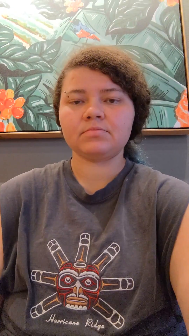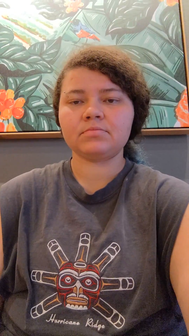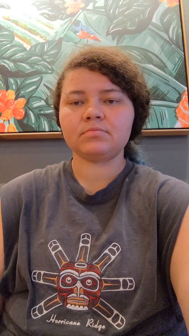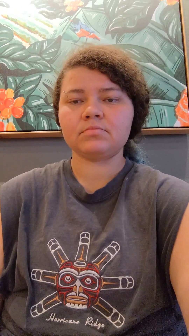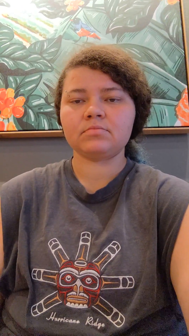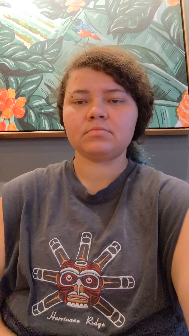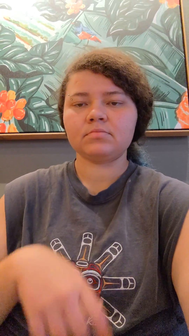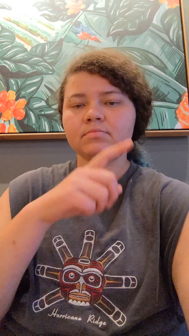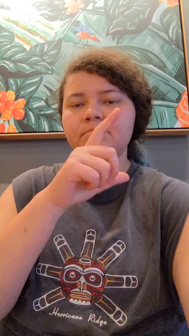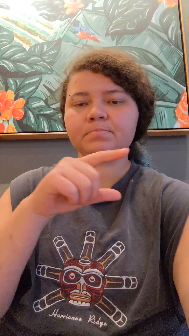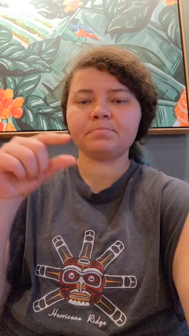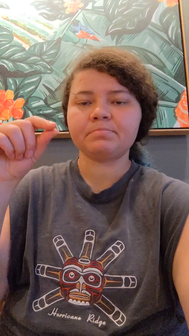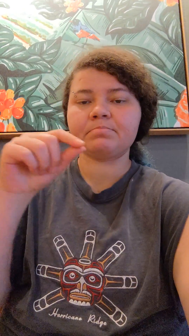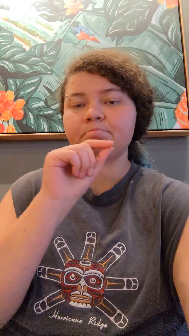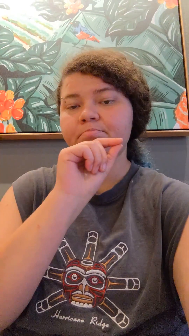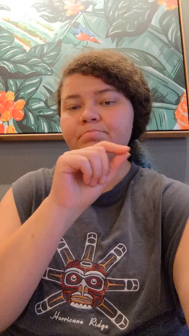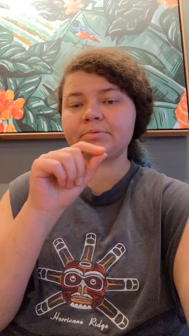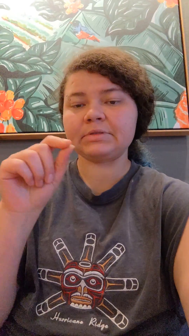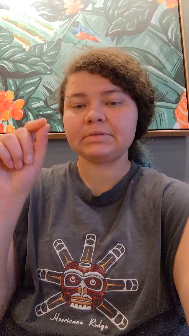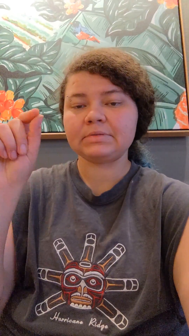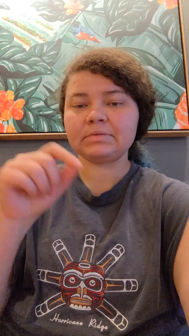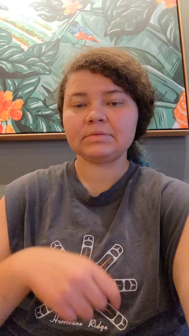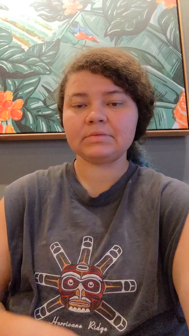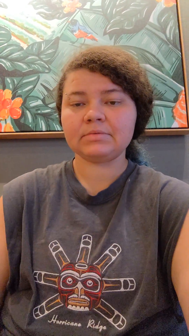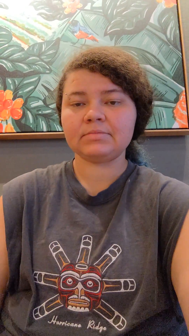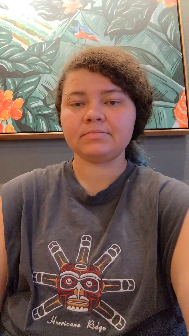peas